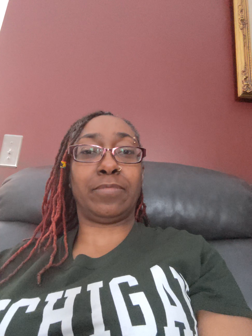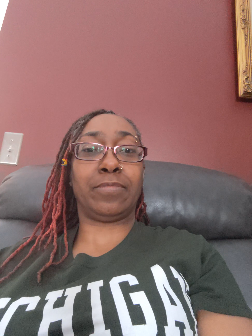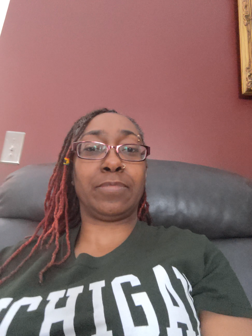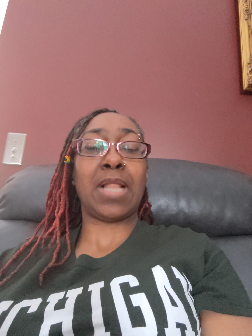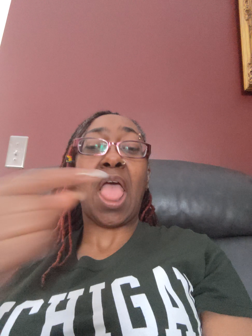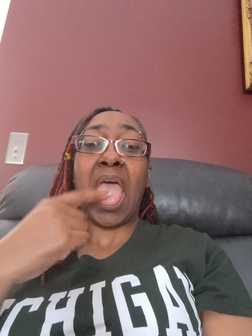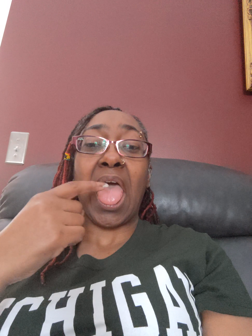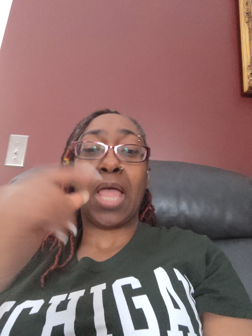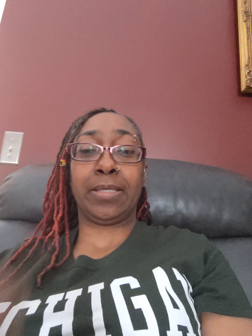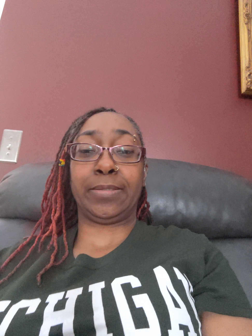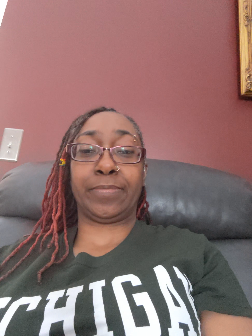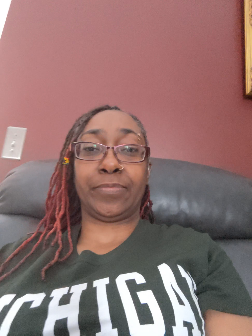tongue